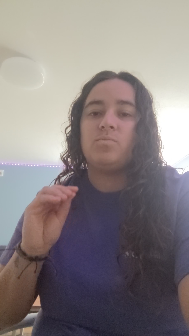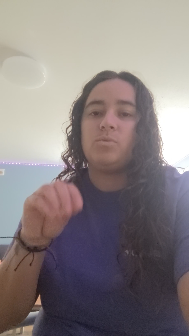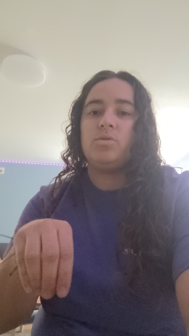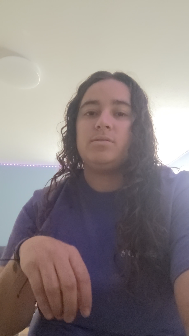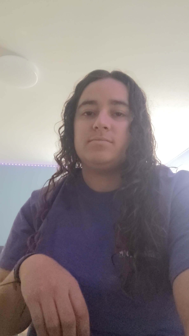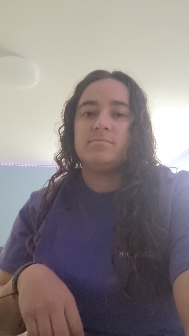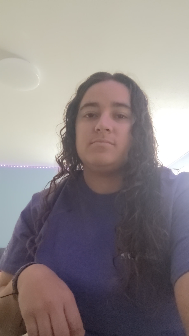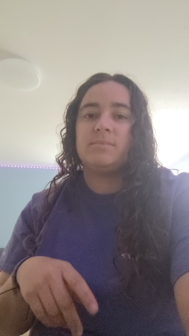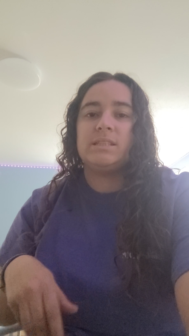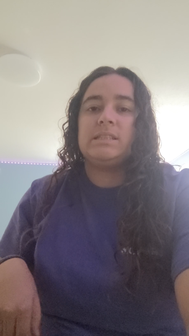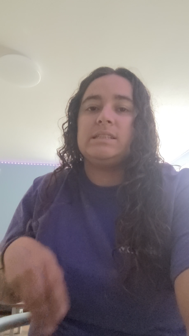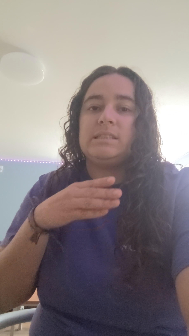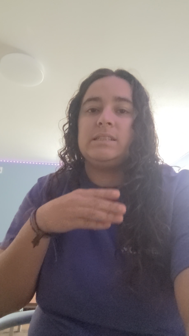kick